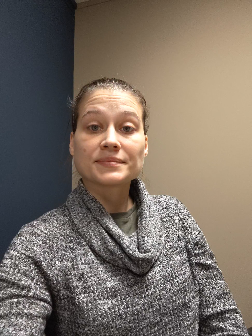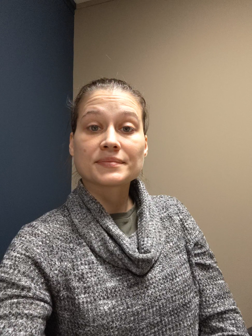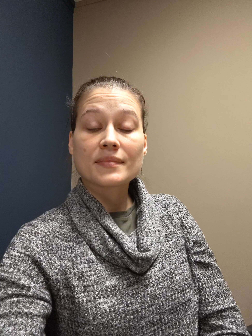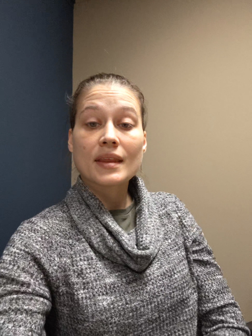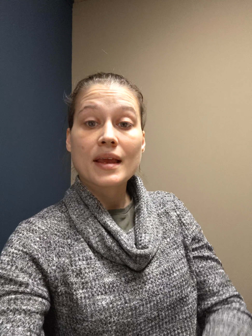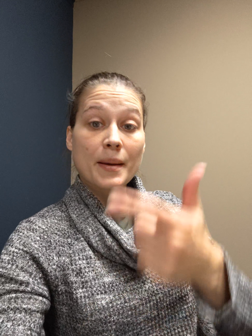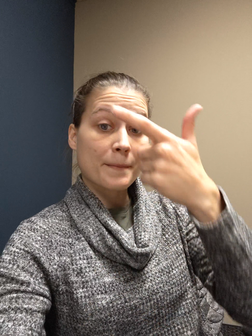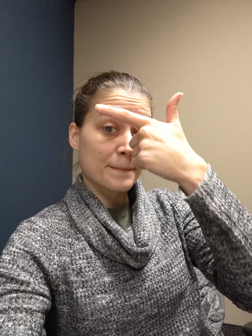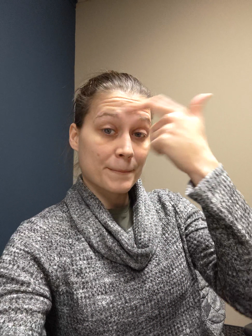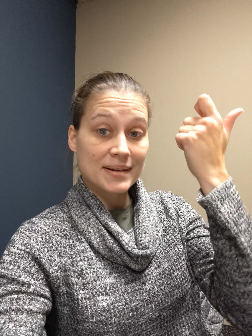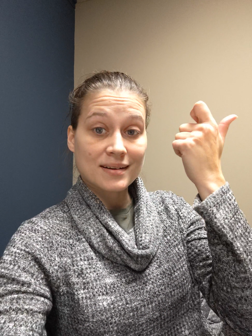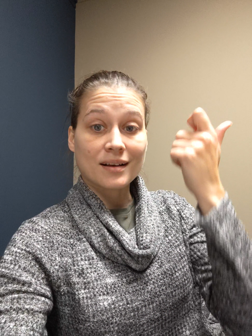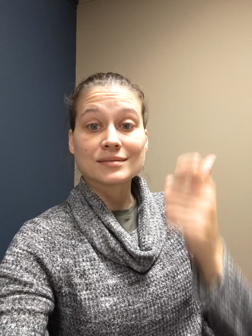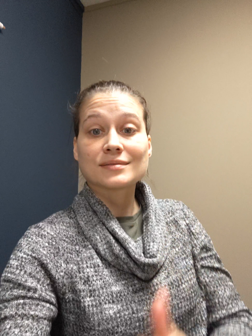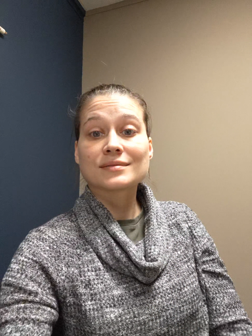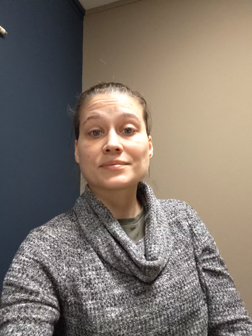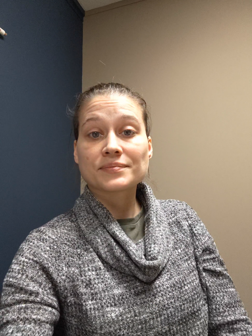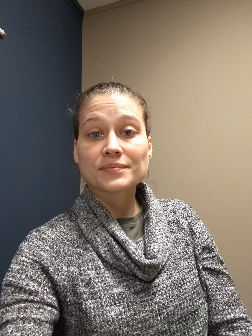because